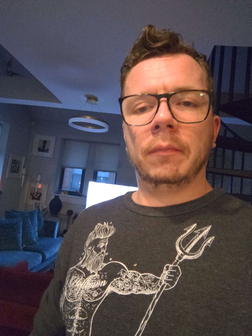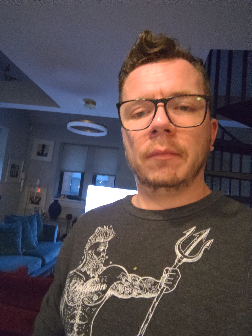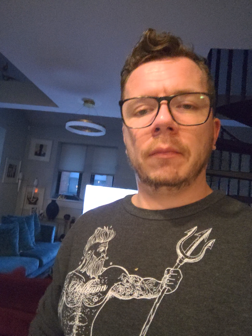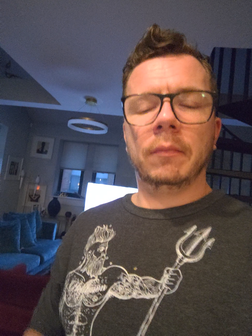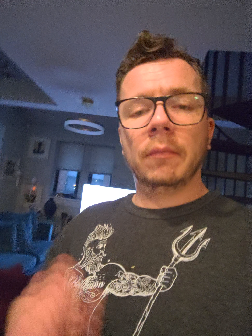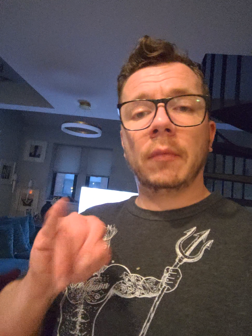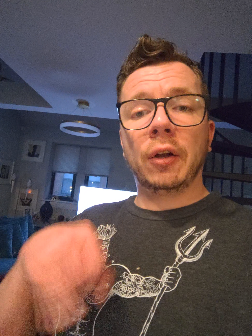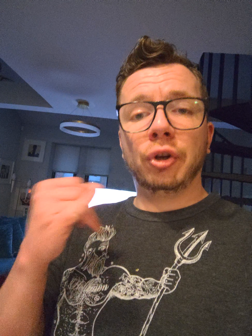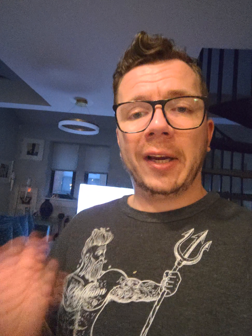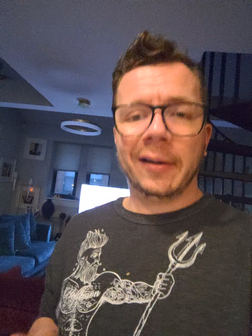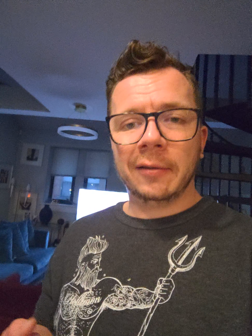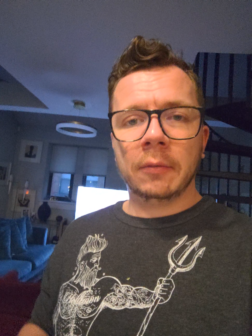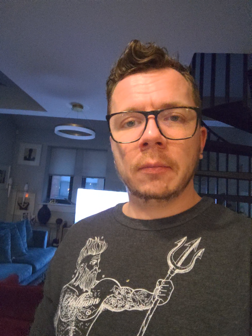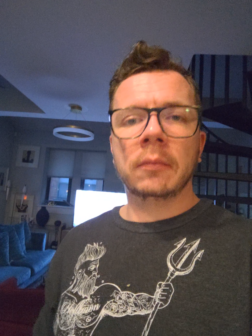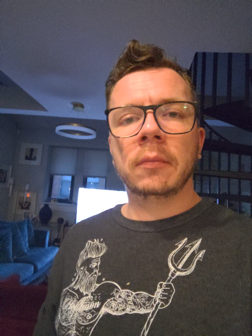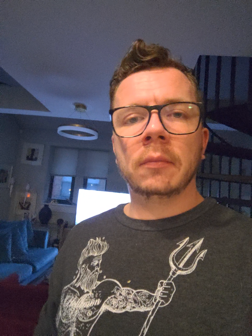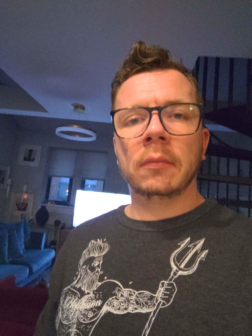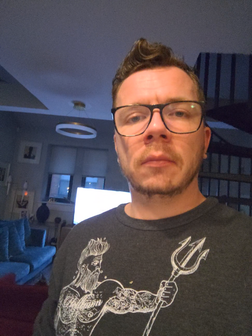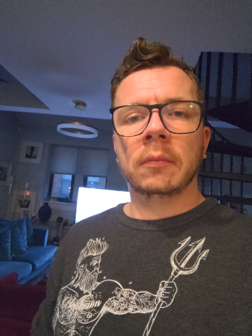jeans